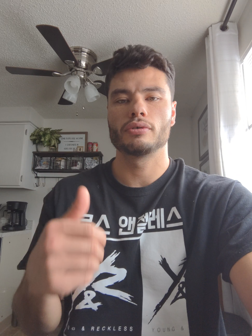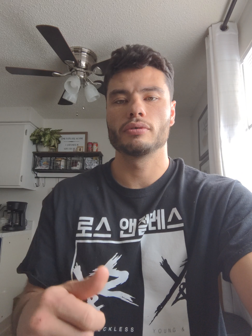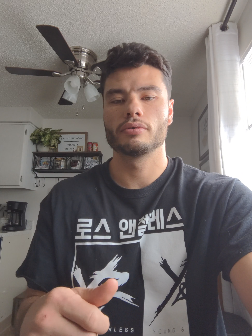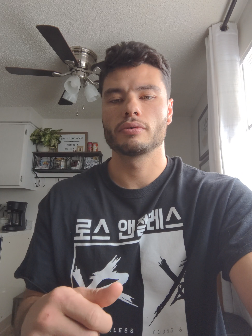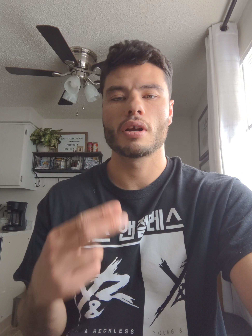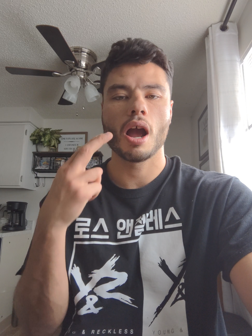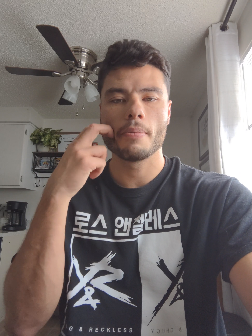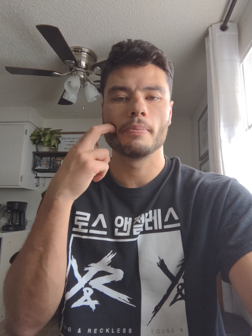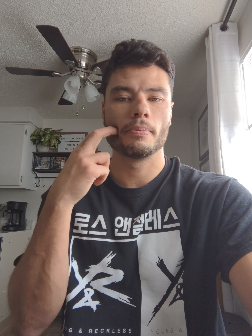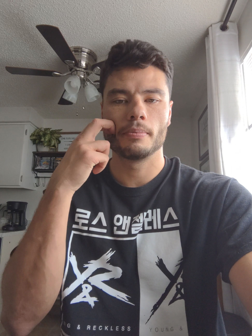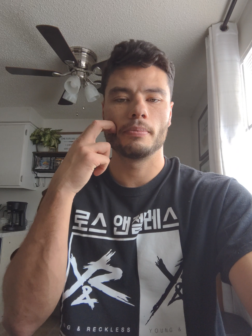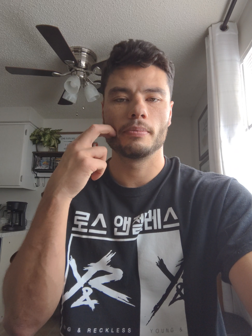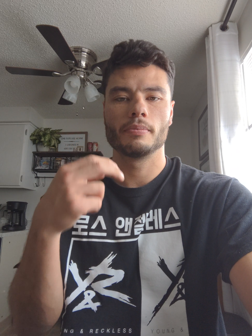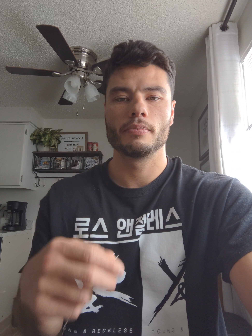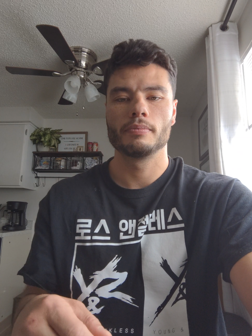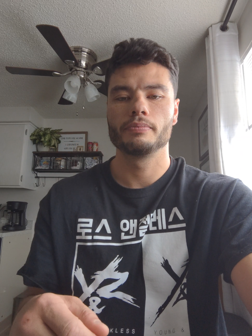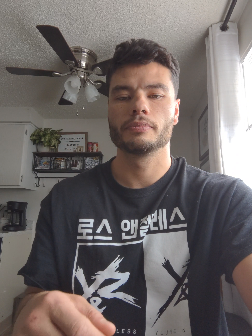gum